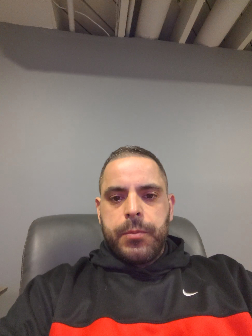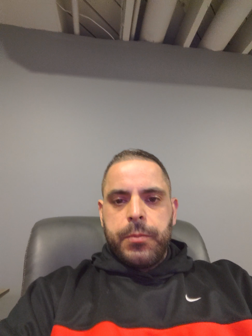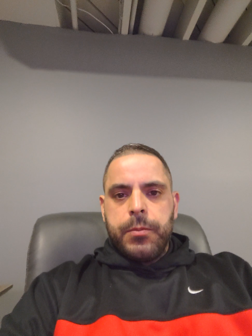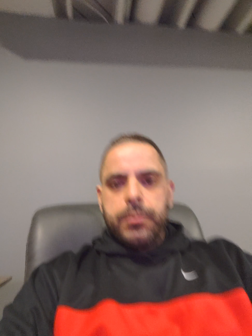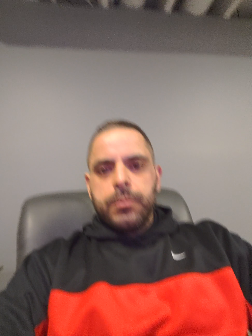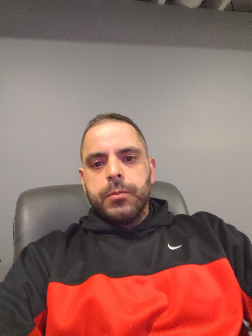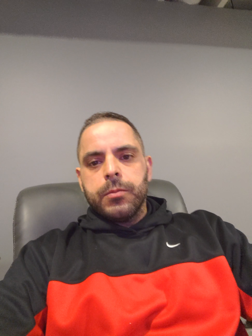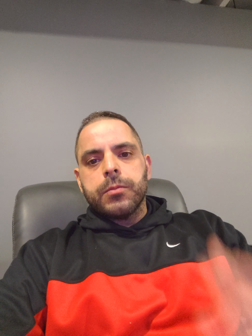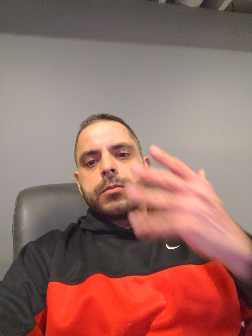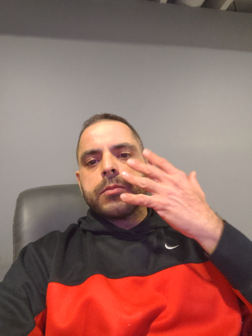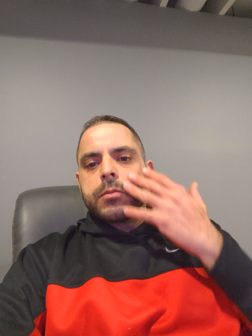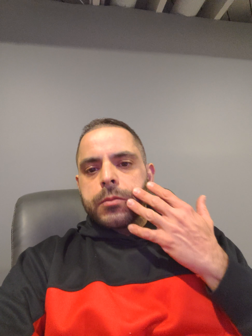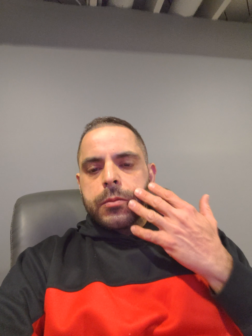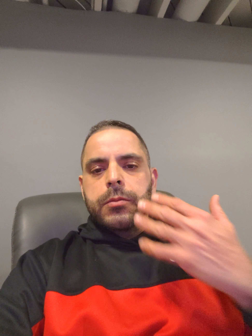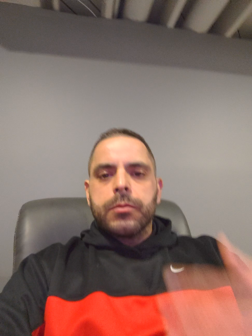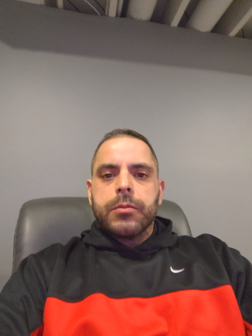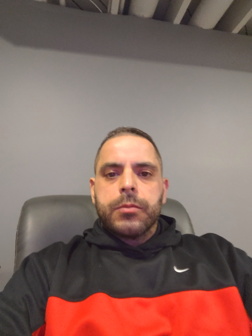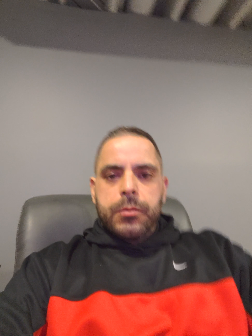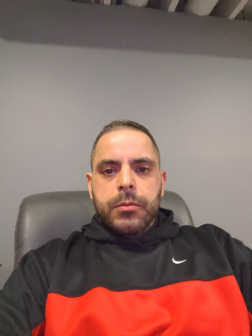sad